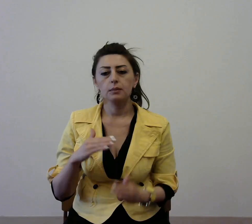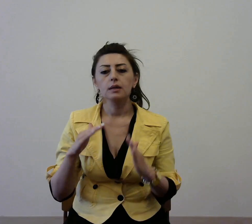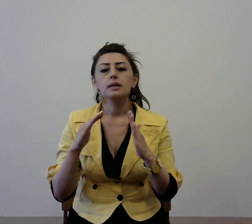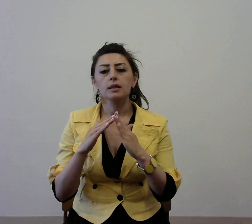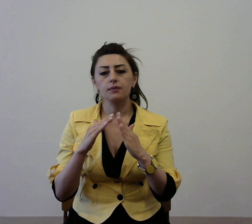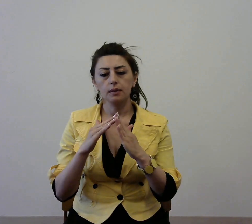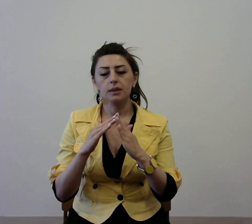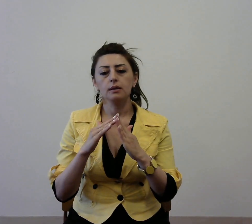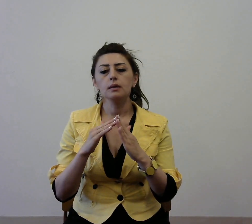ev